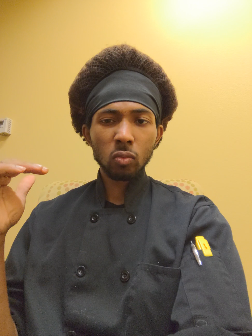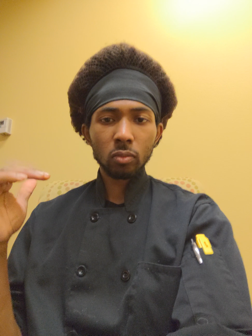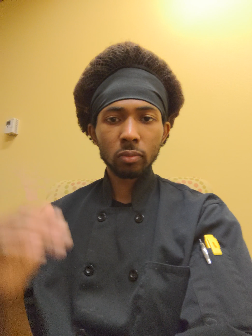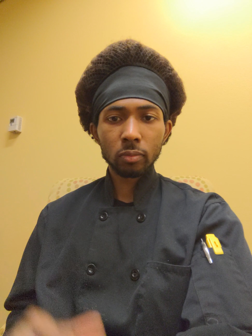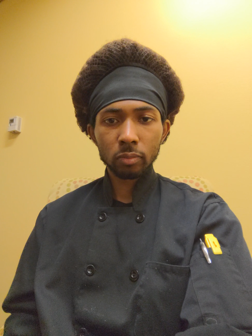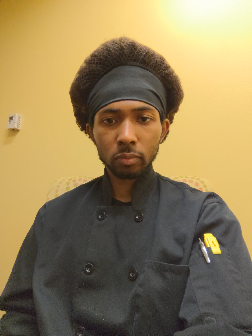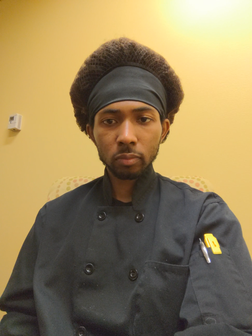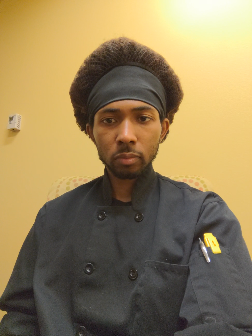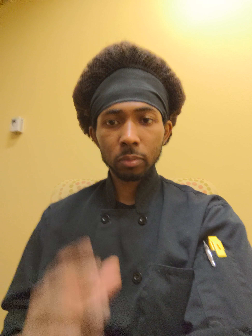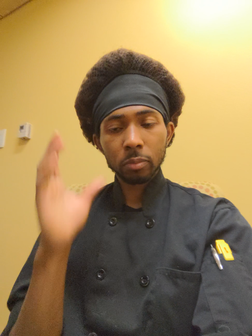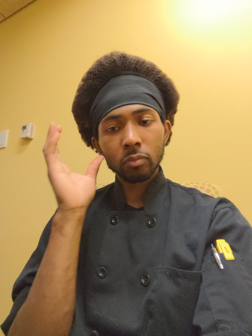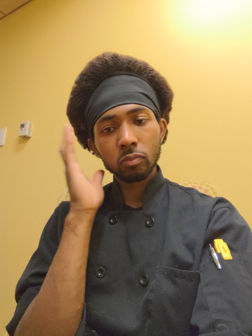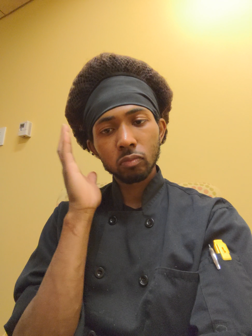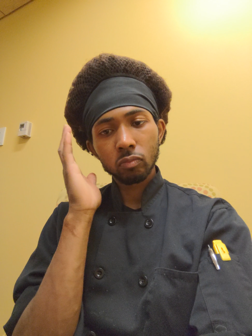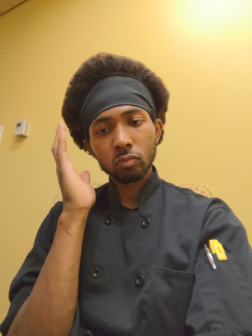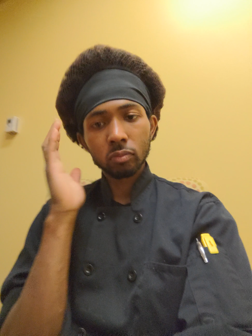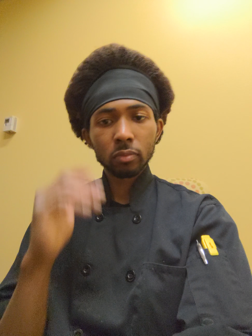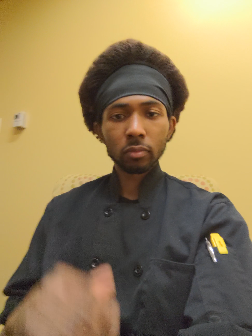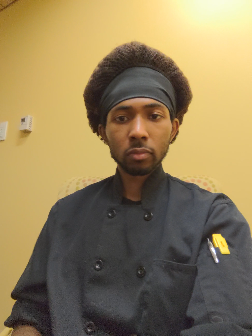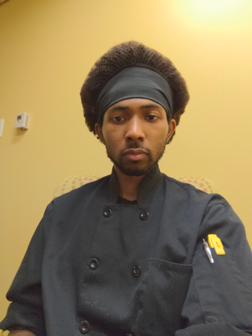pillow